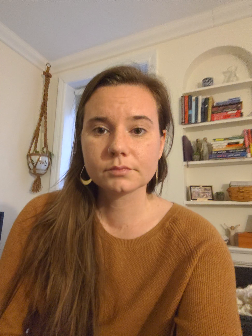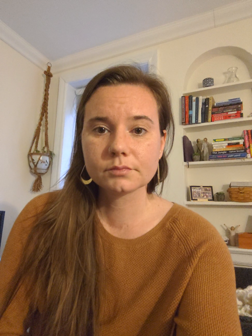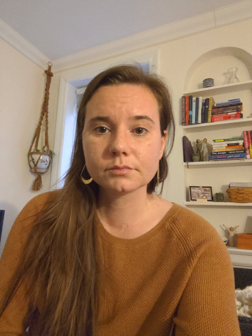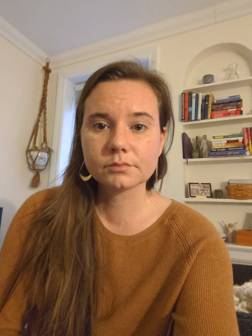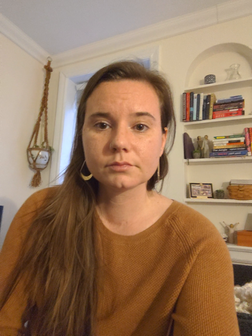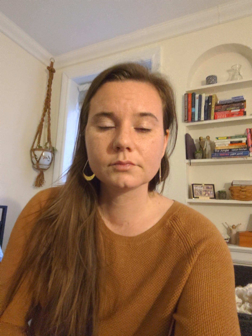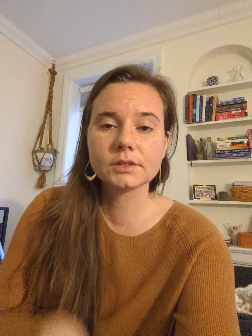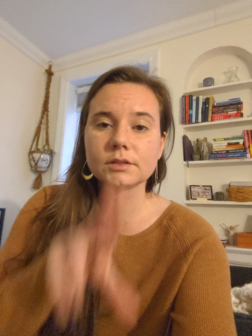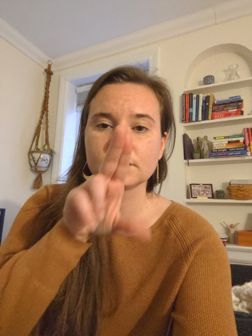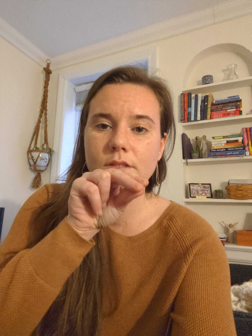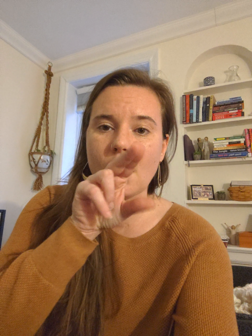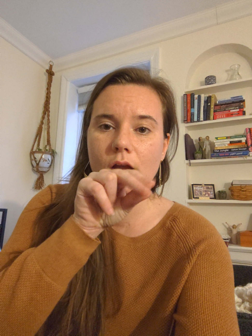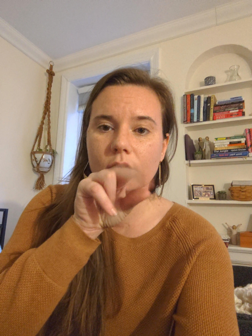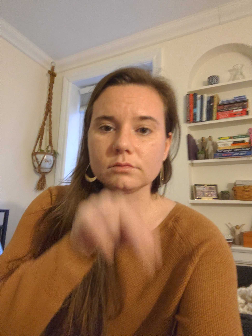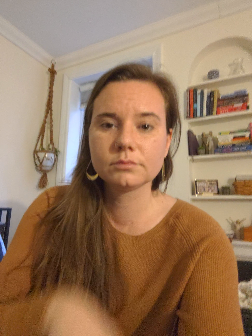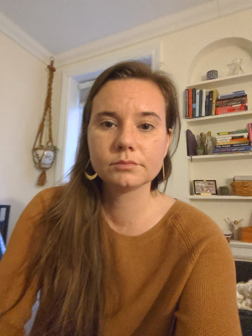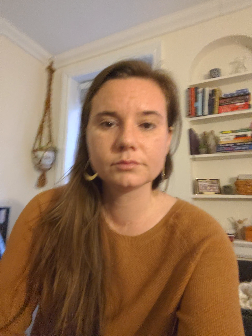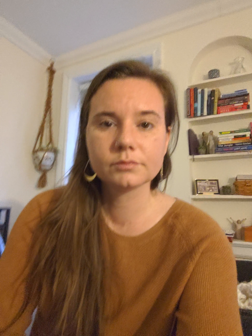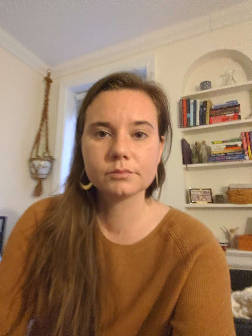duck